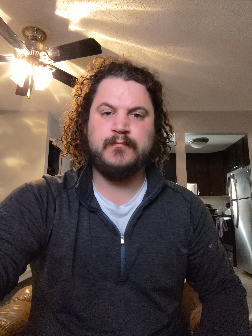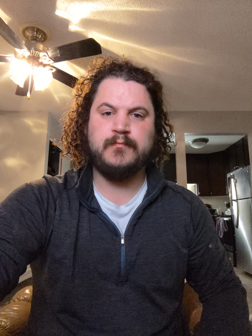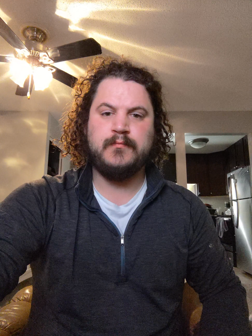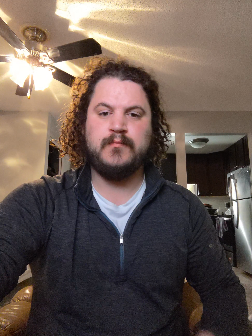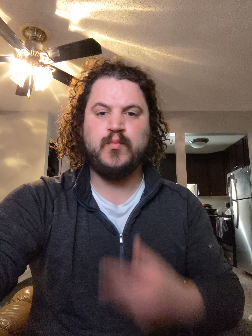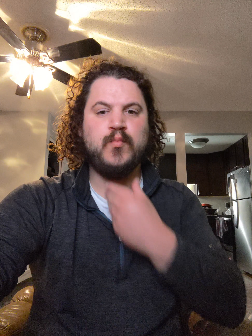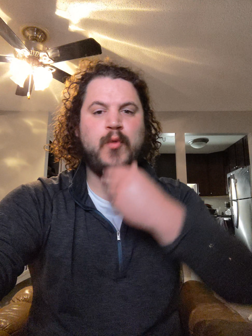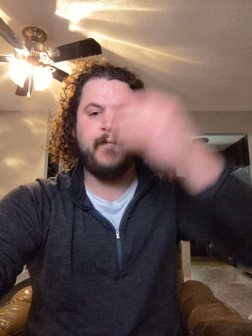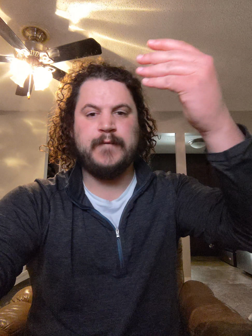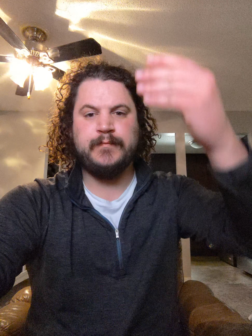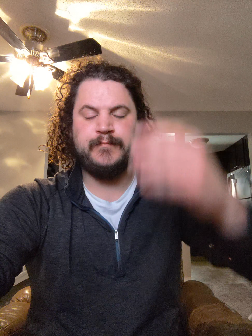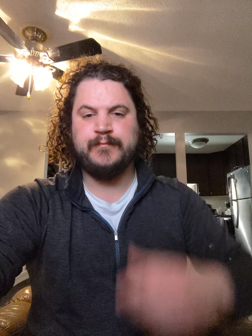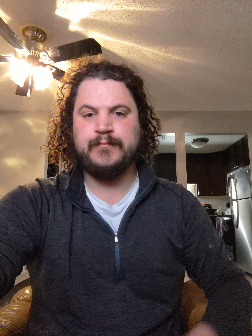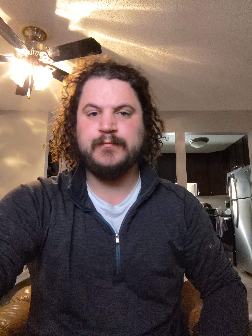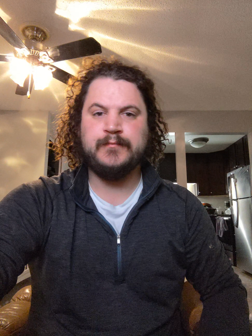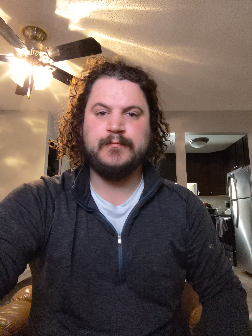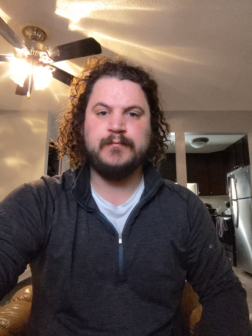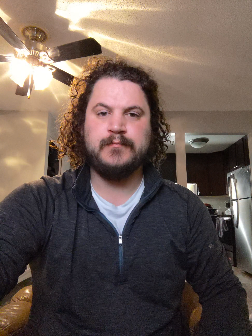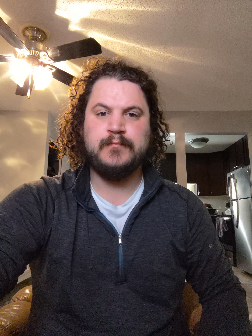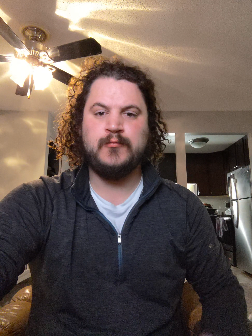giraffe